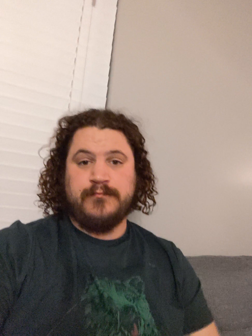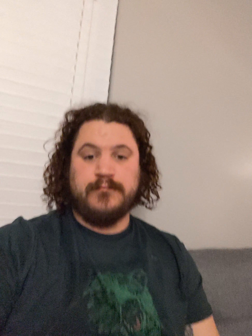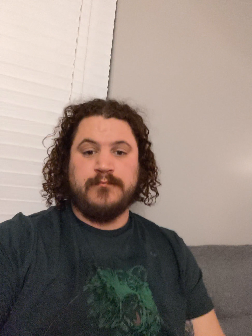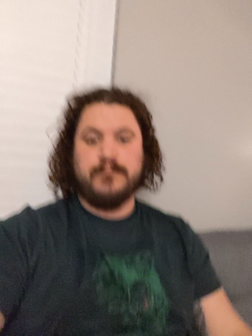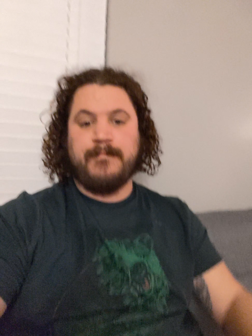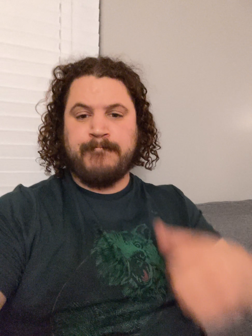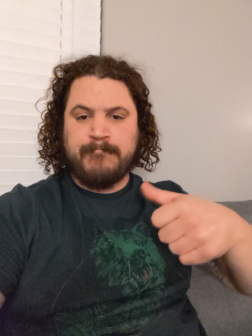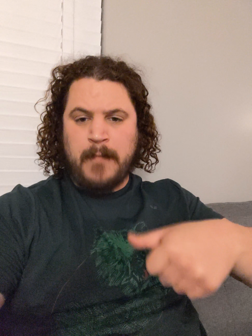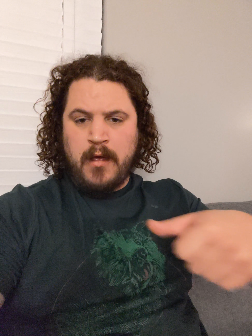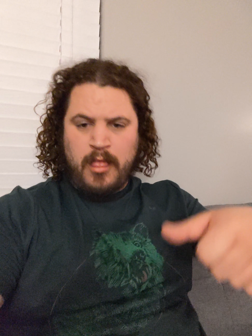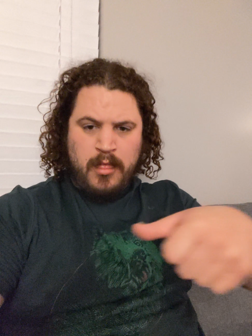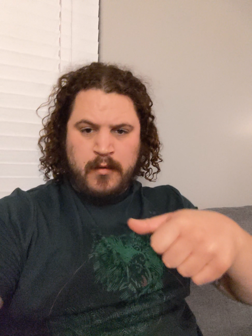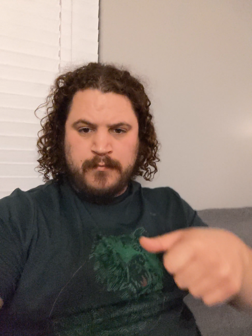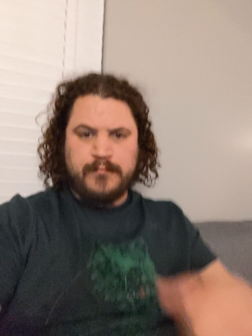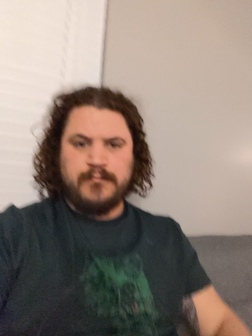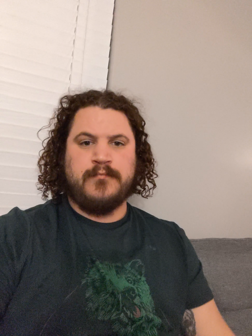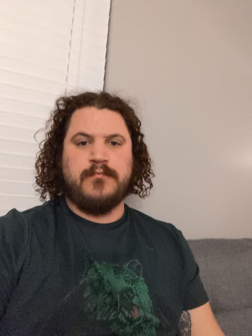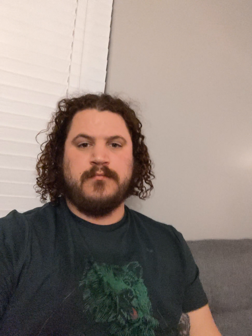puzzle